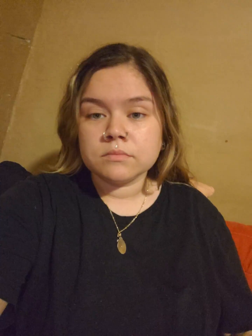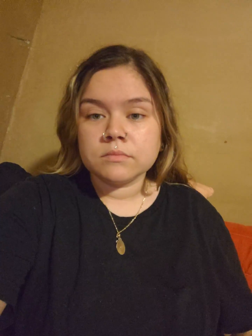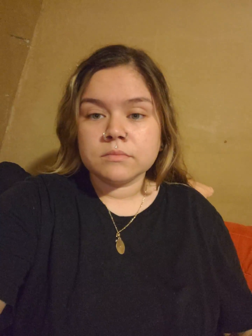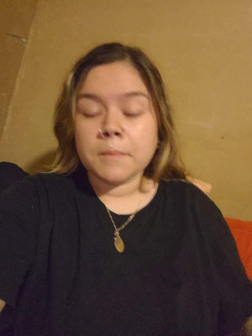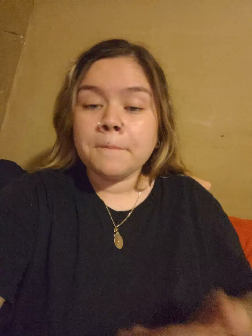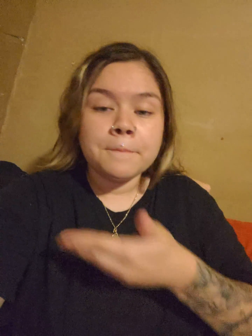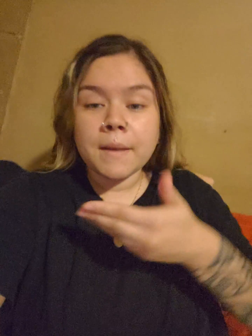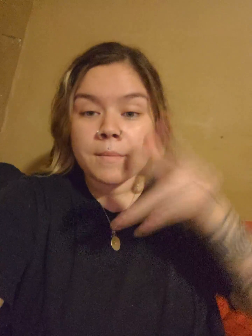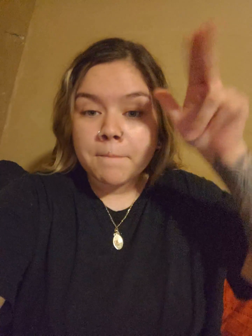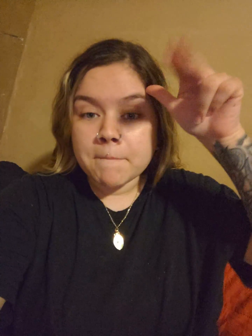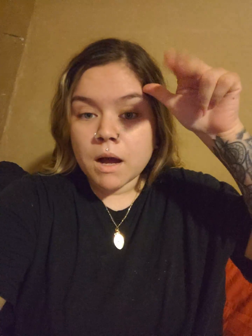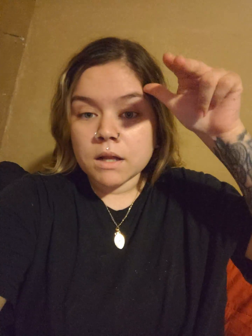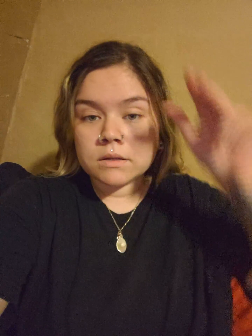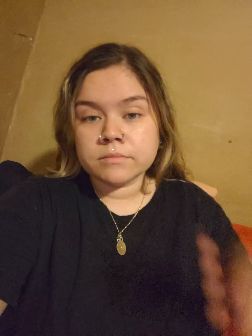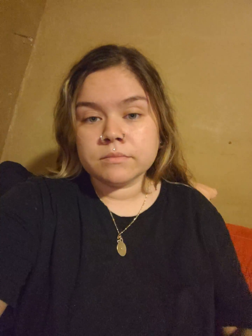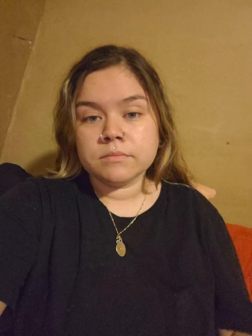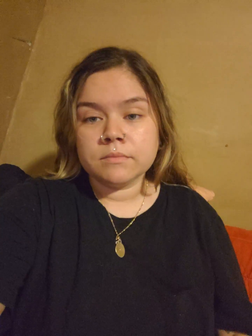pony